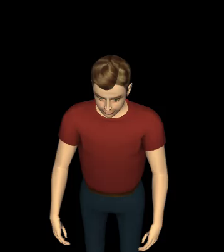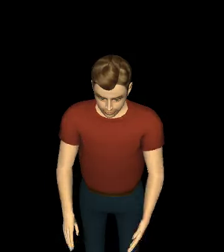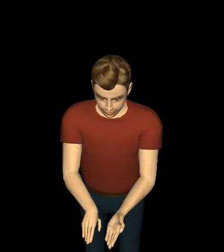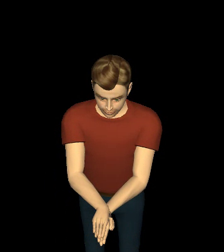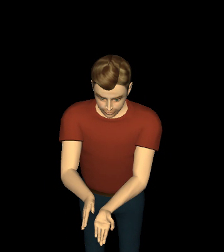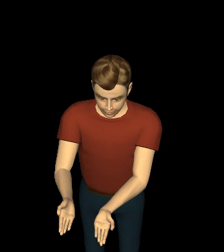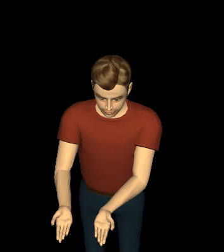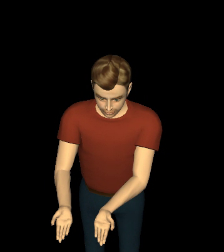نسخة